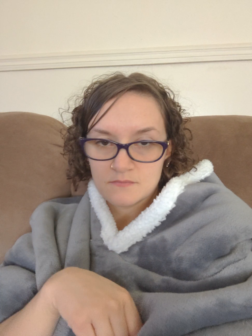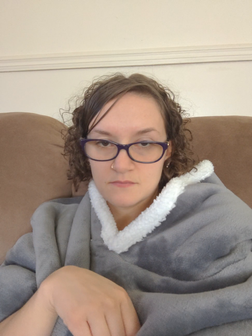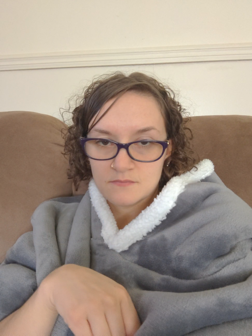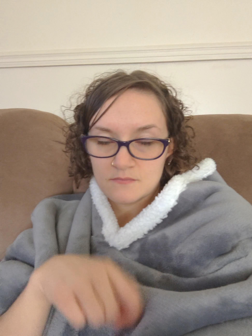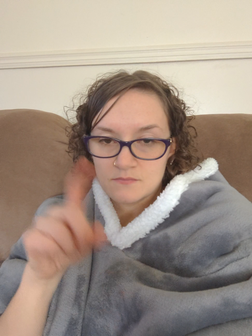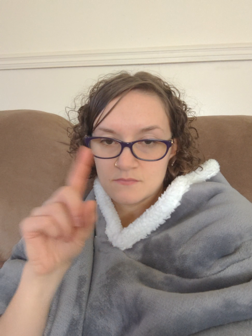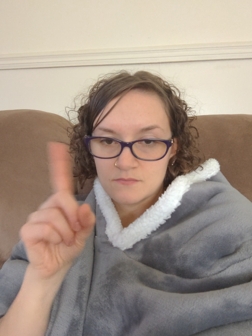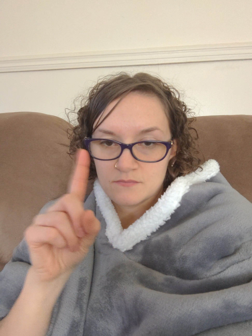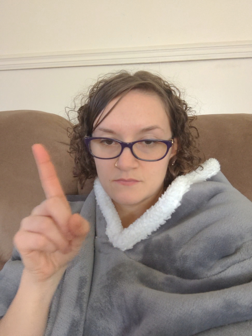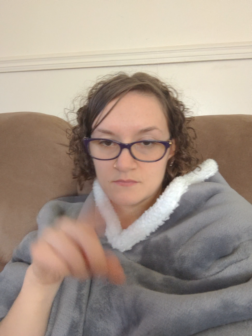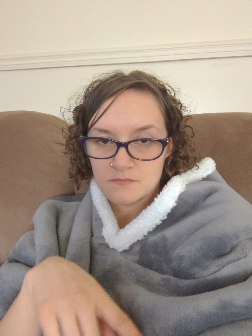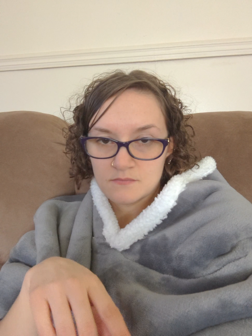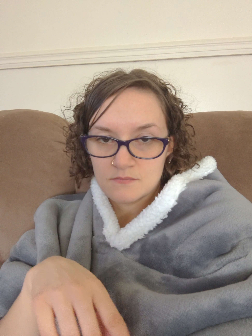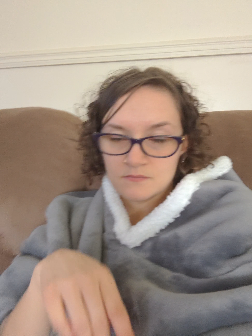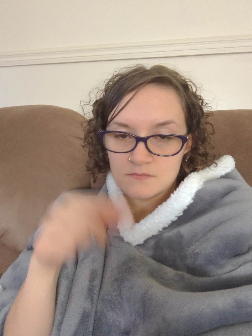where